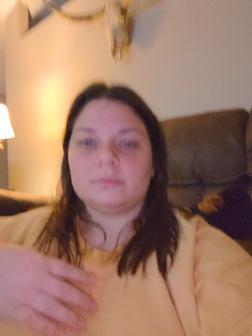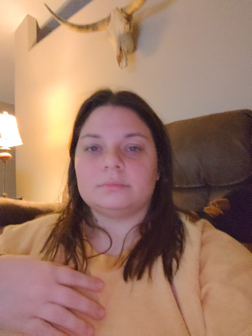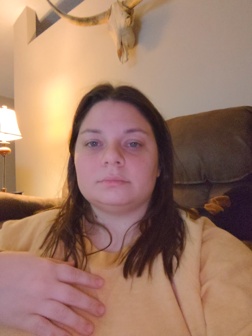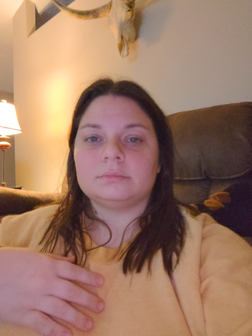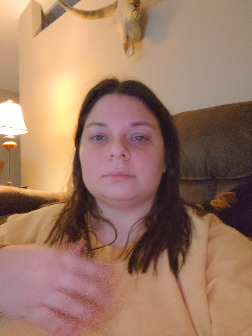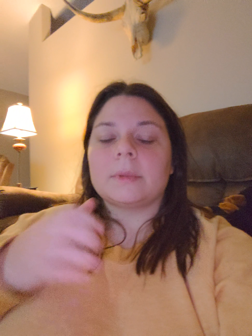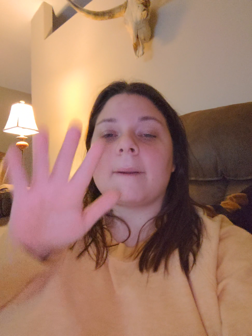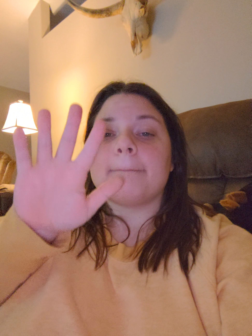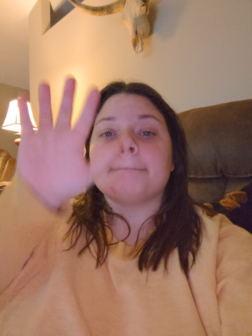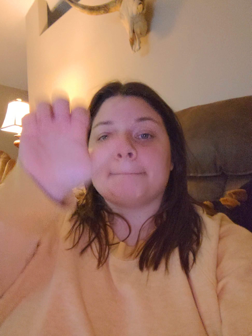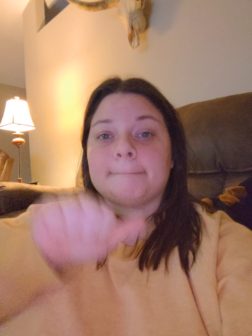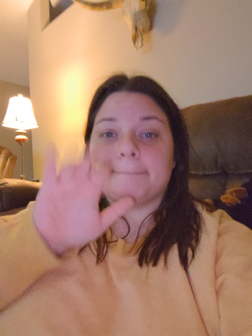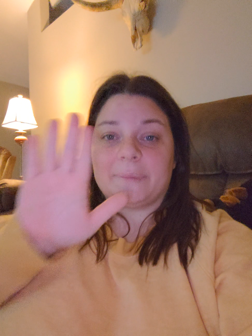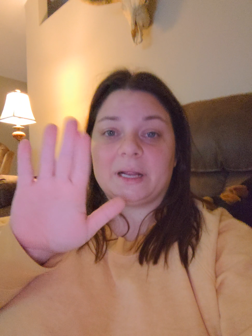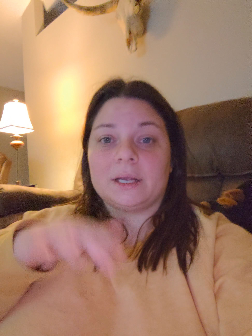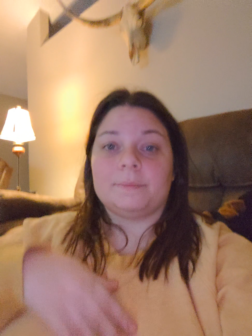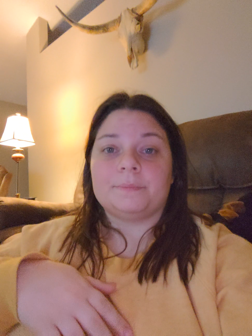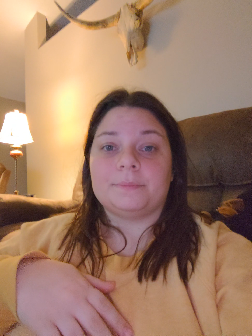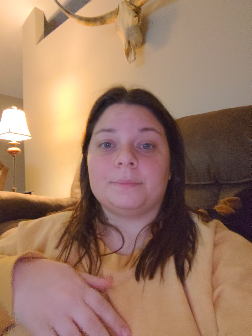mitten